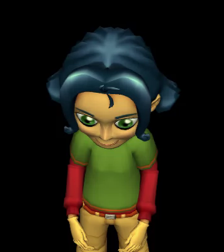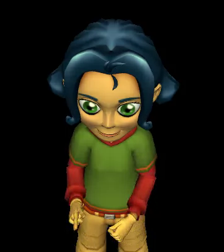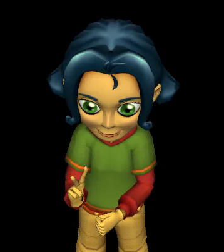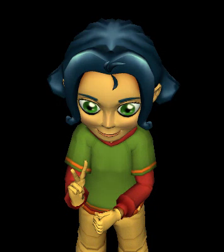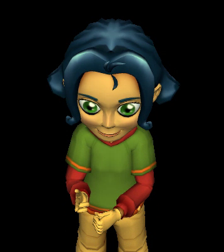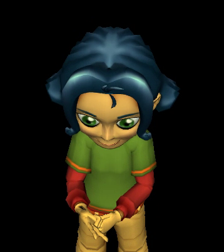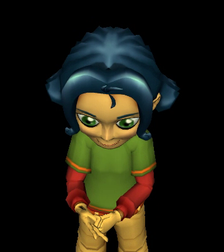سيء